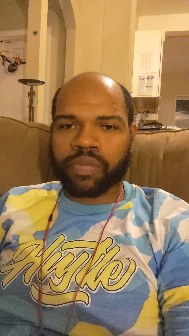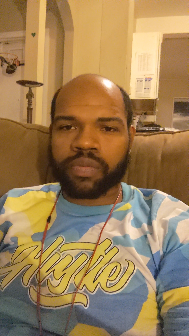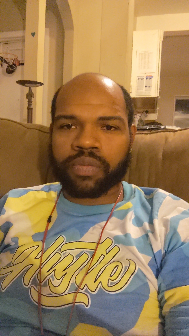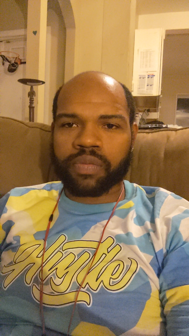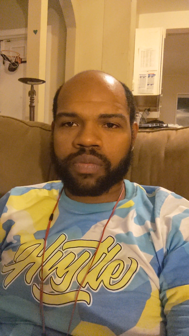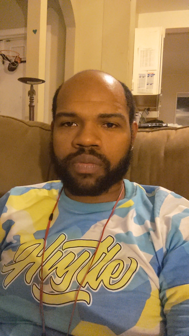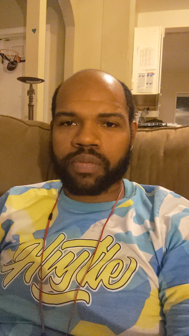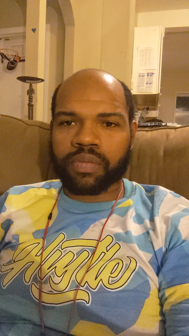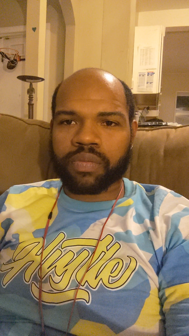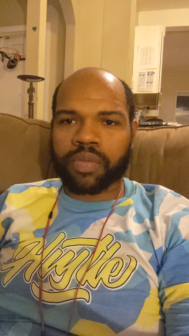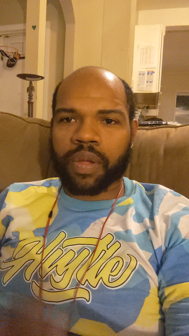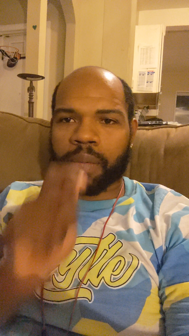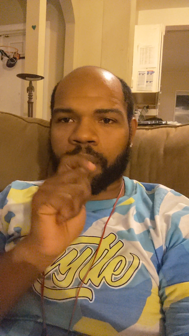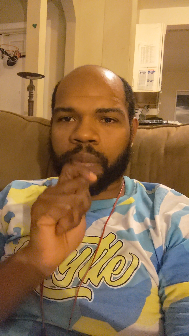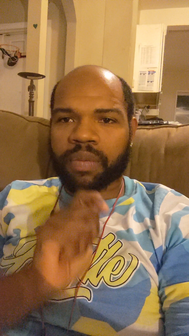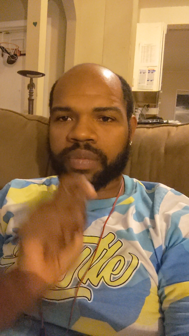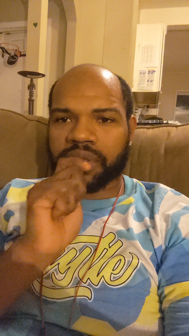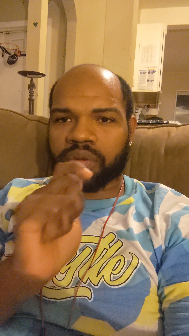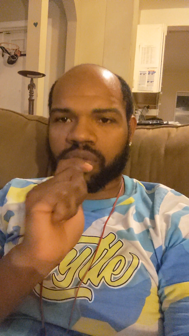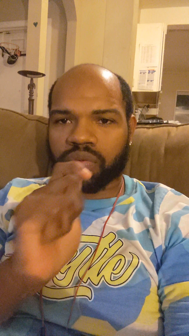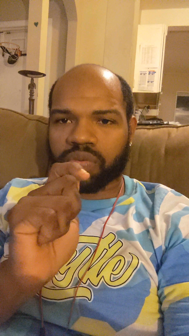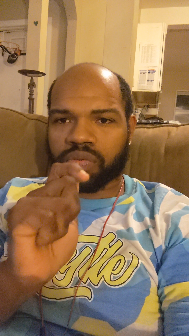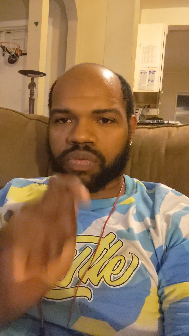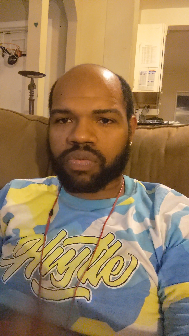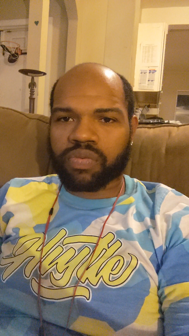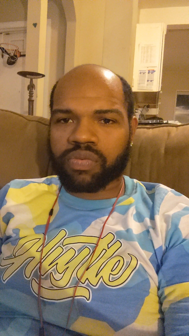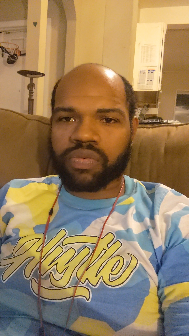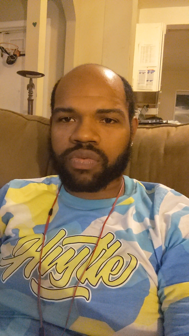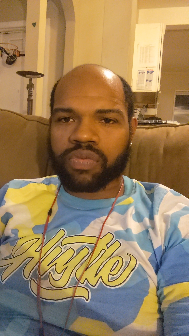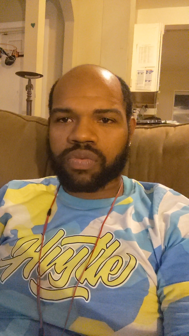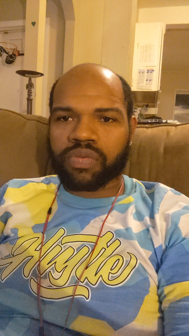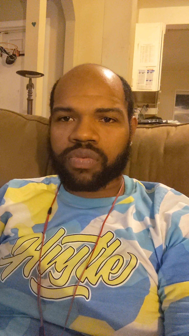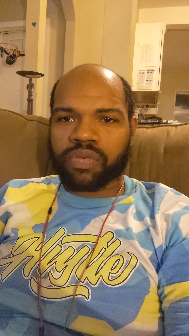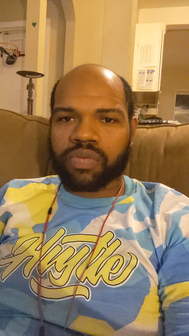popsicle